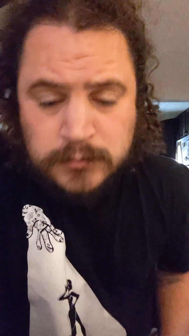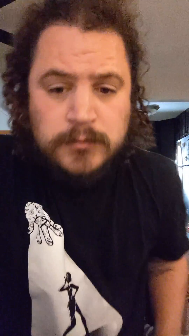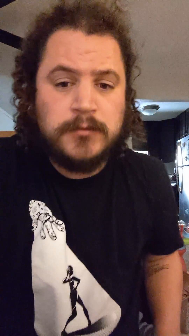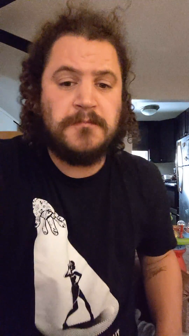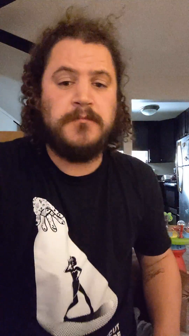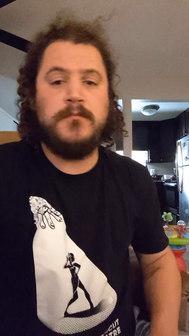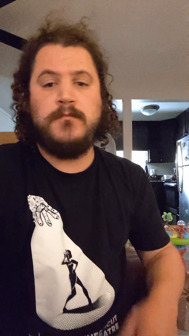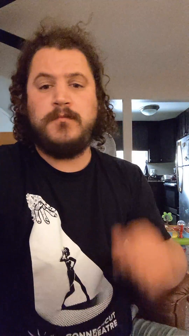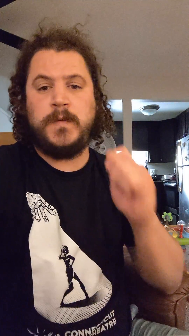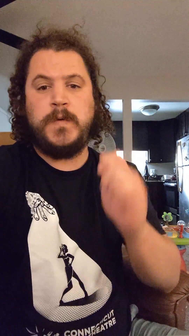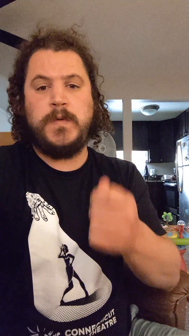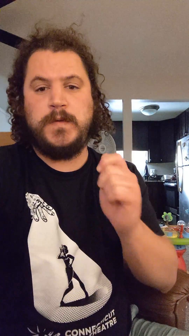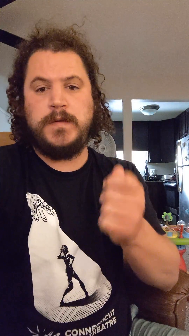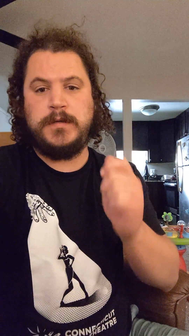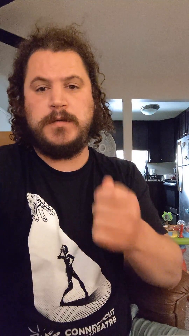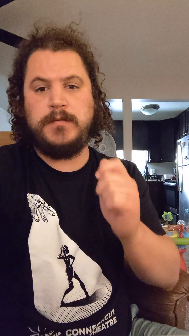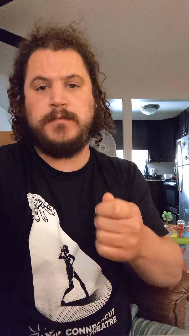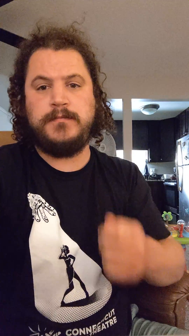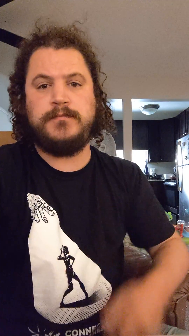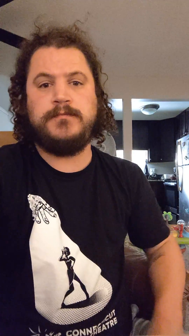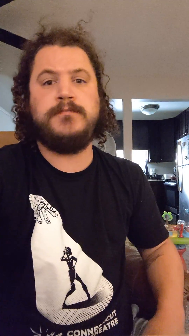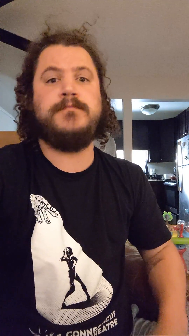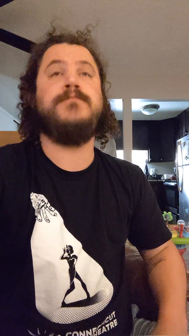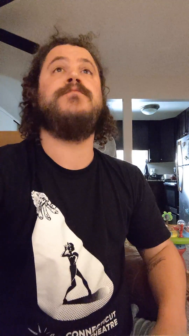cart